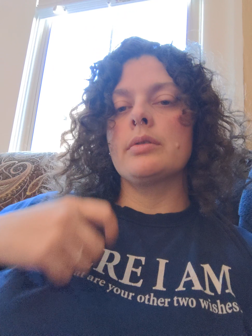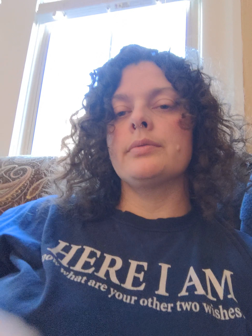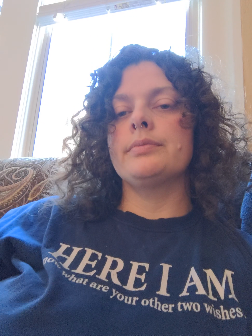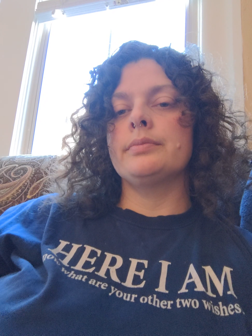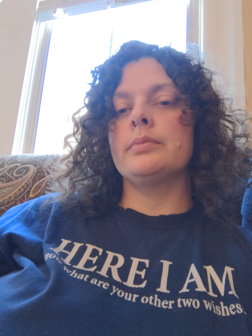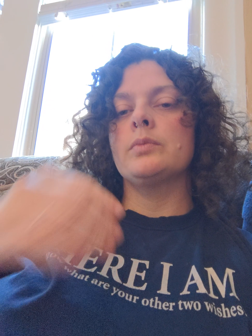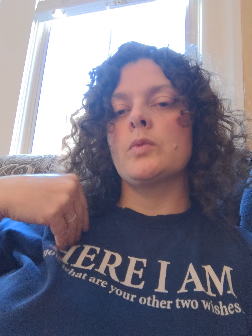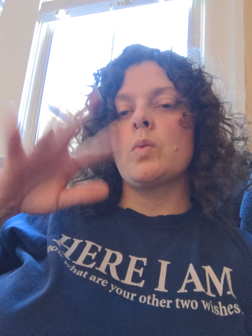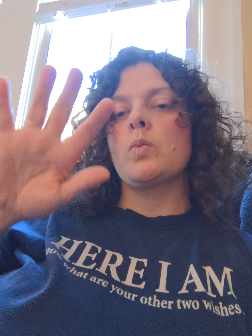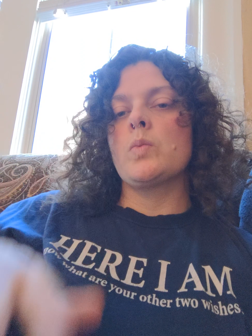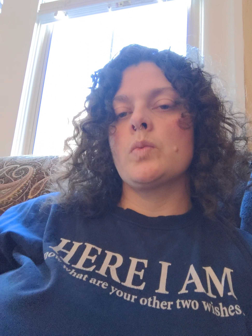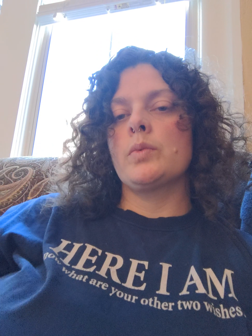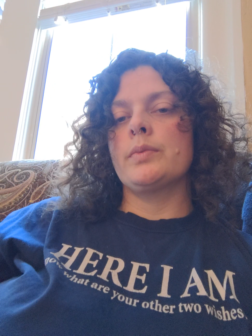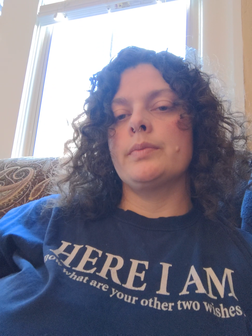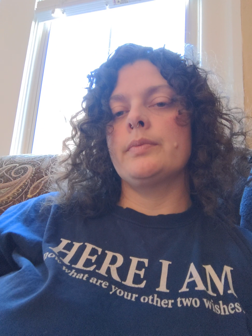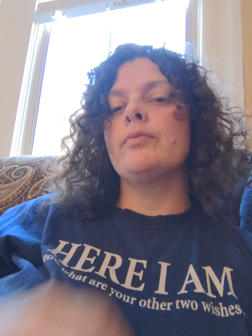snow